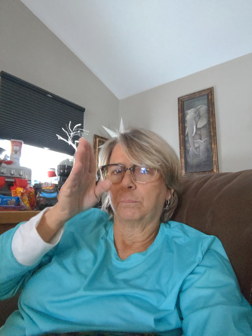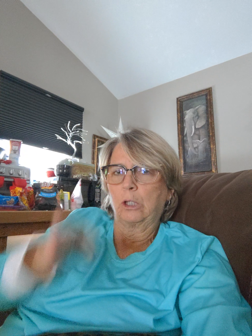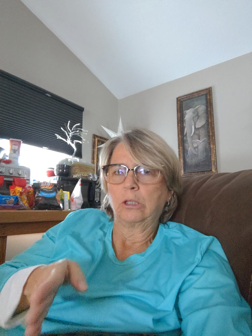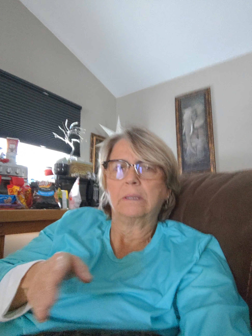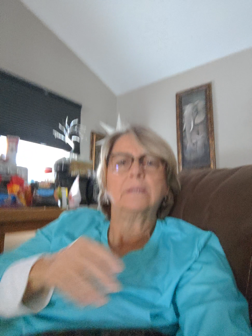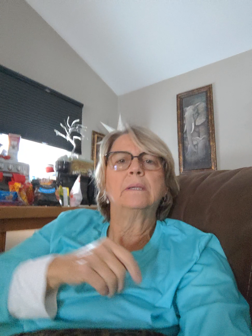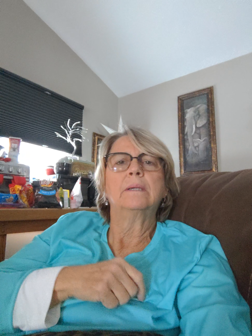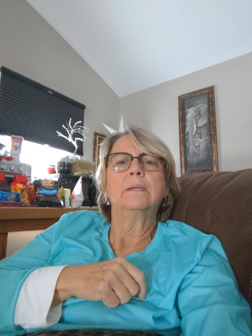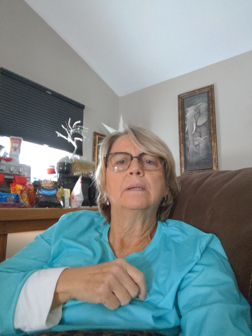person